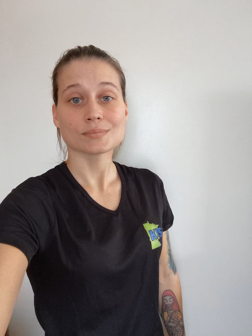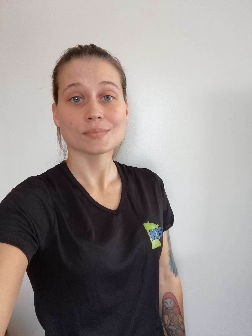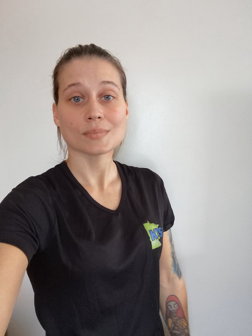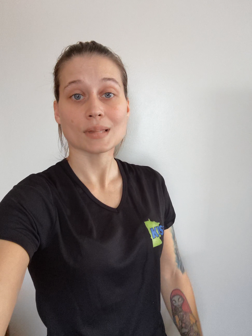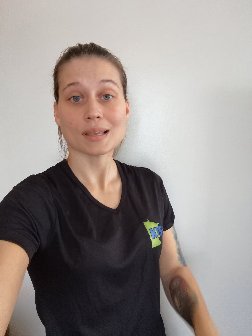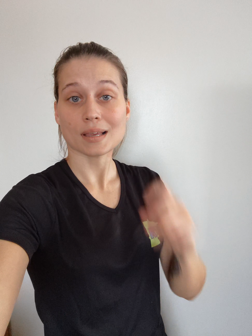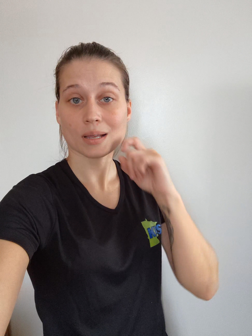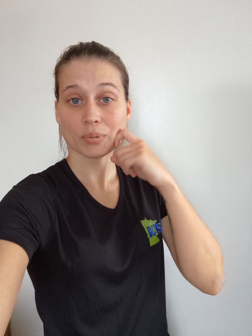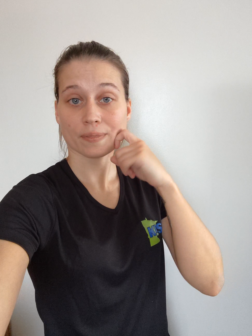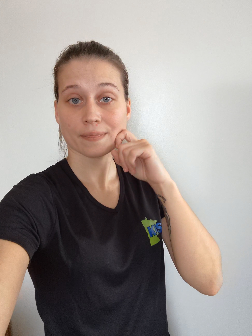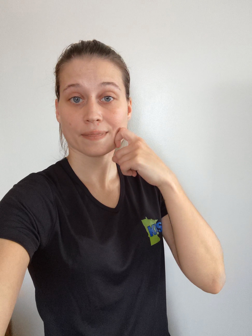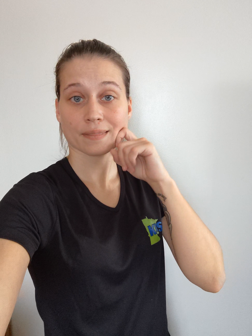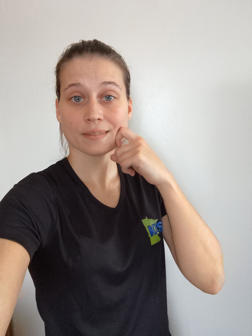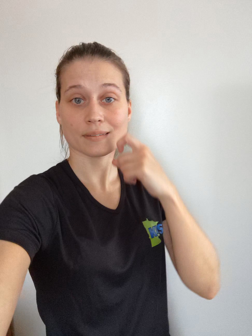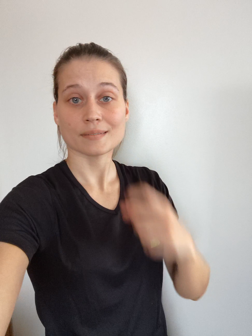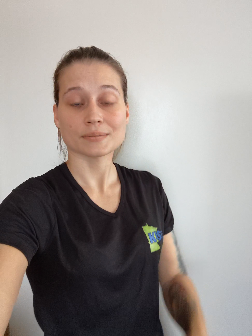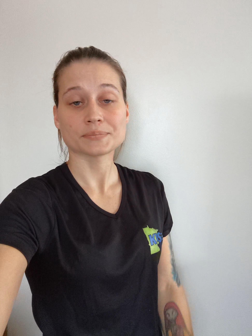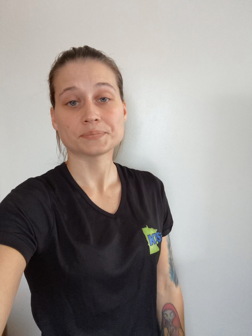apple